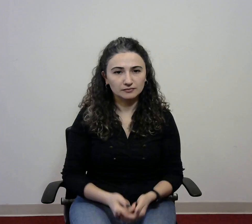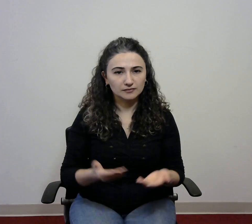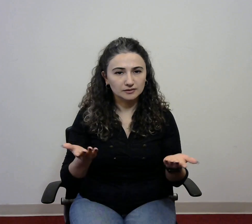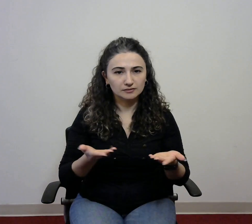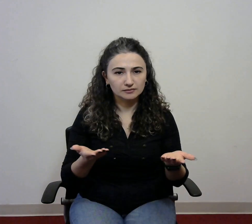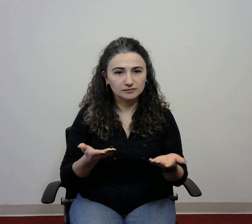hansı